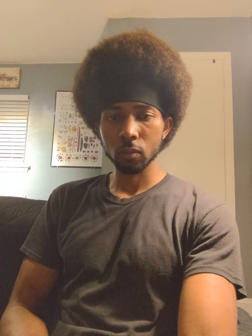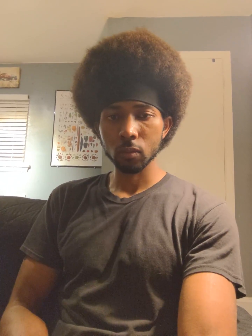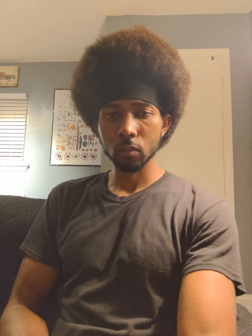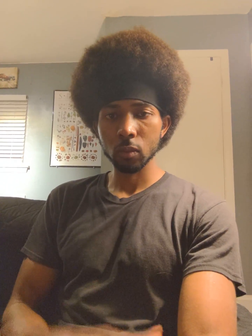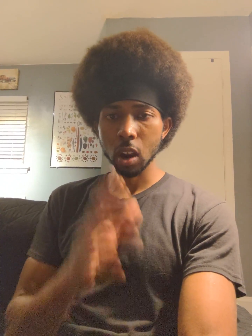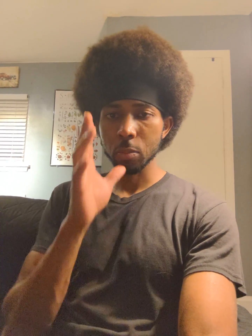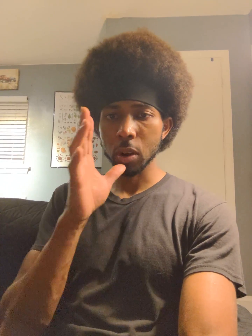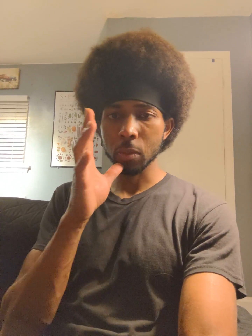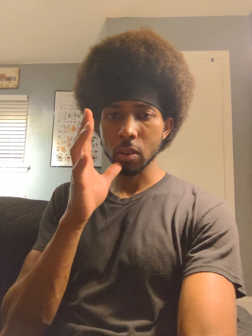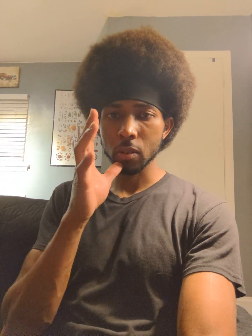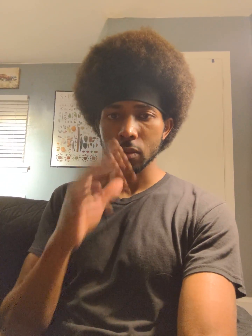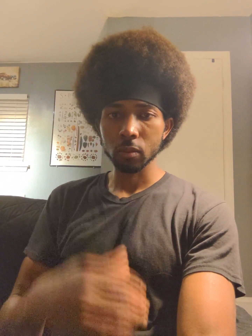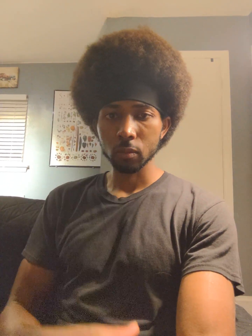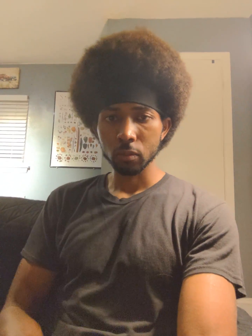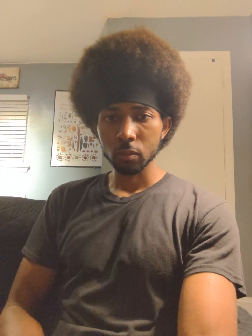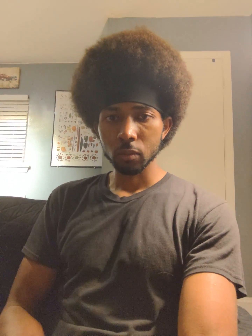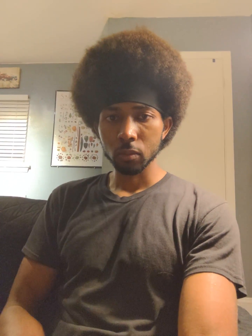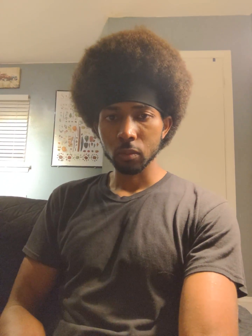mommy